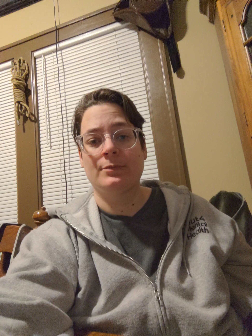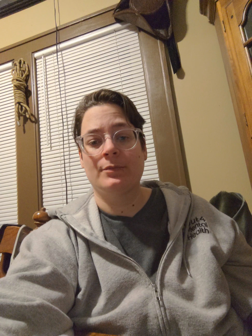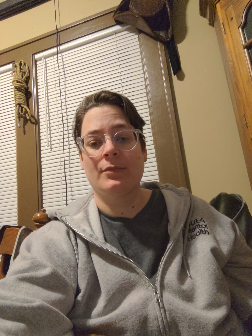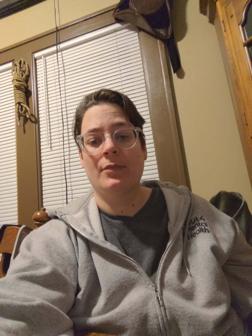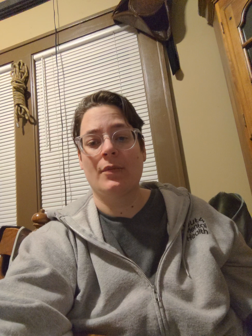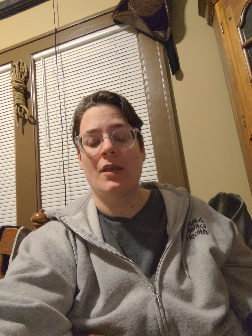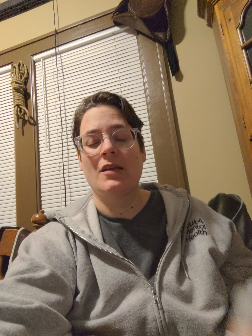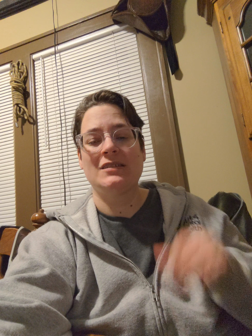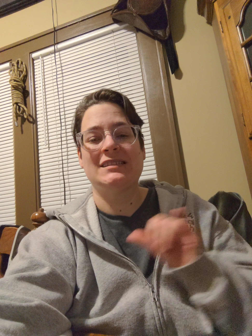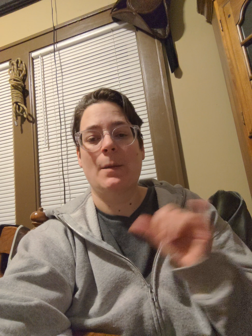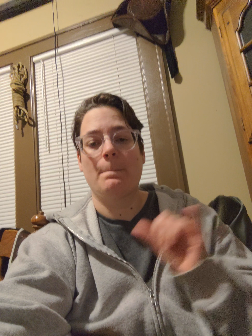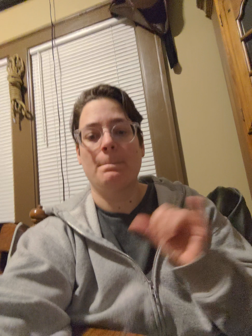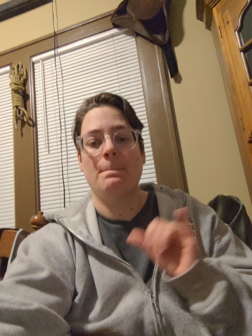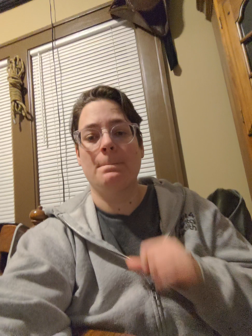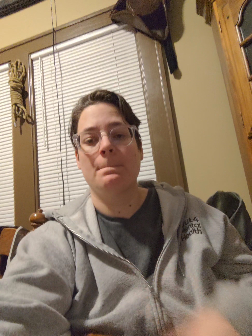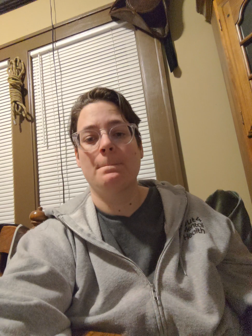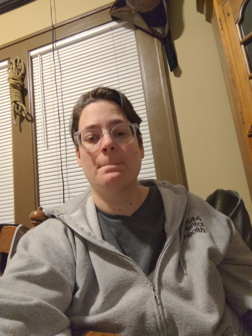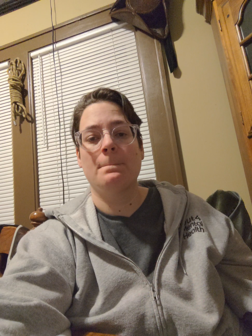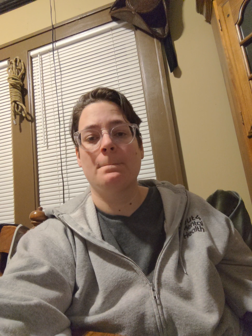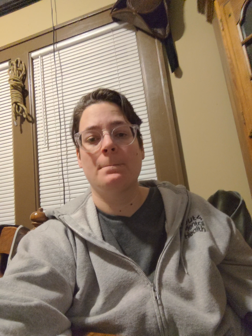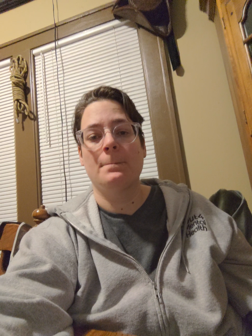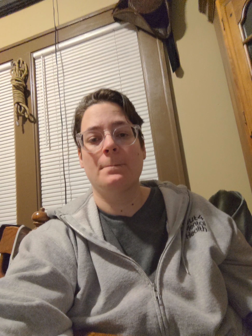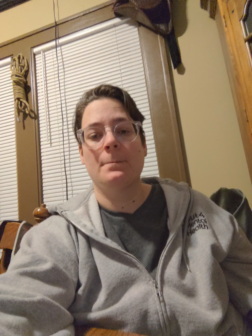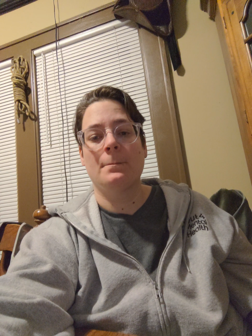same